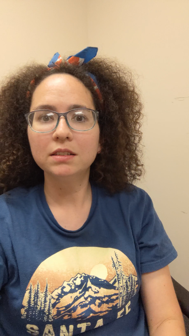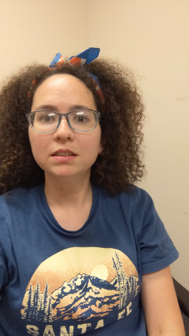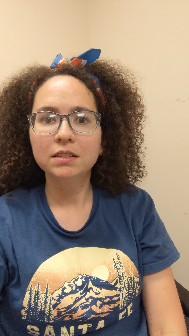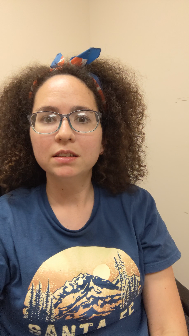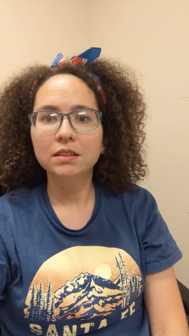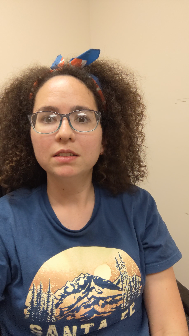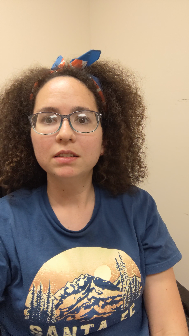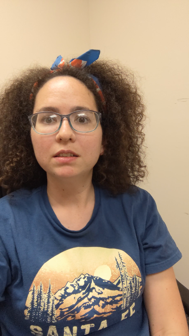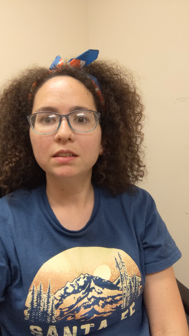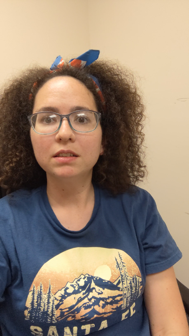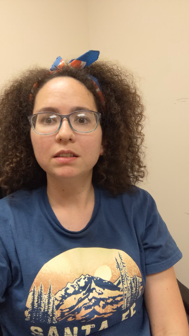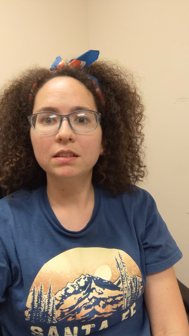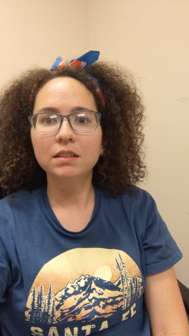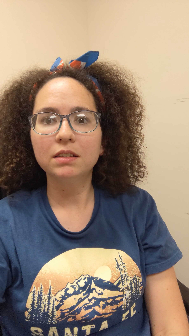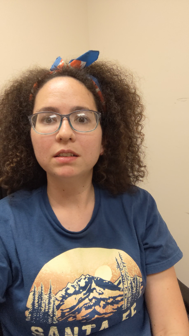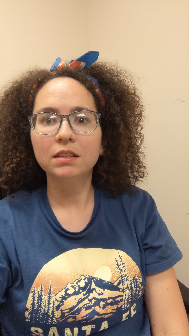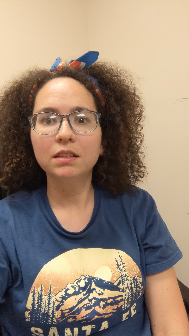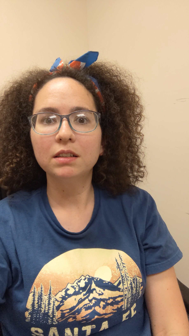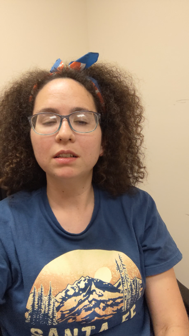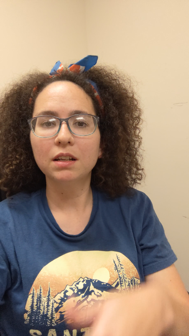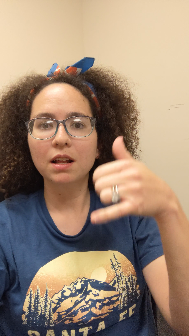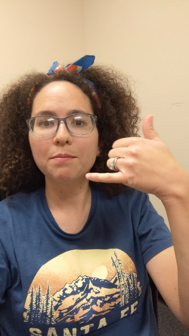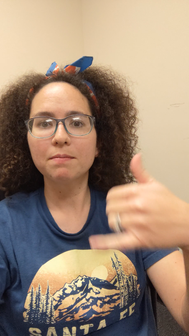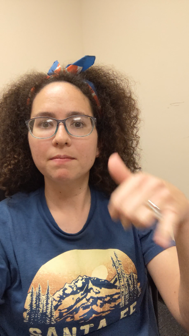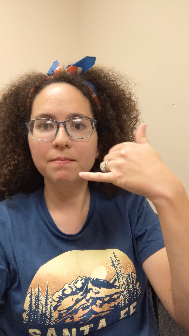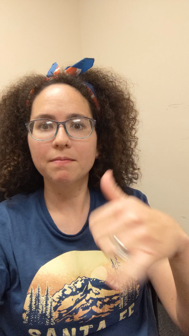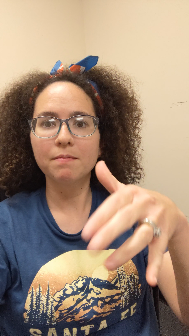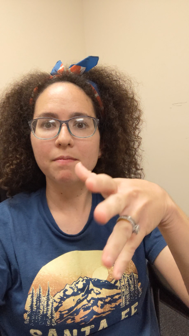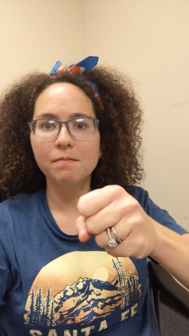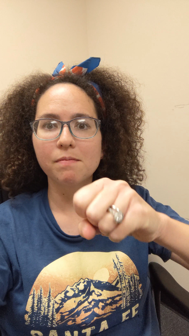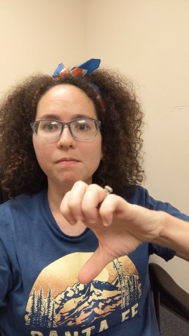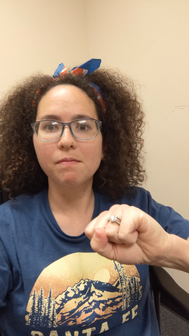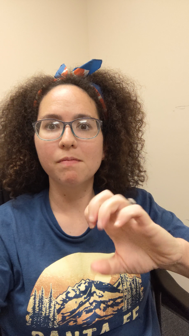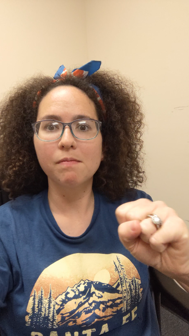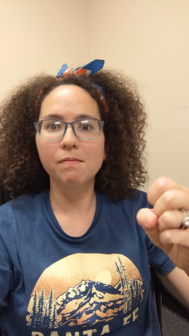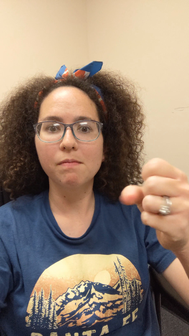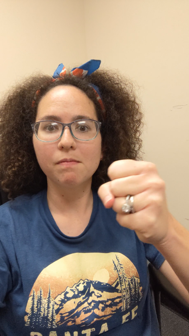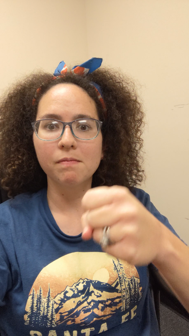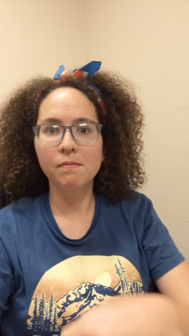play dough